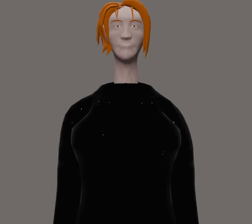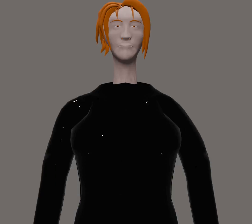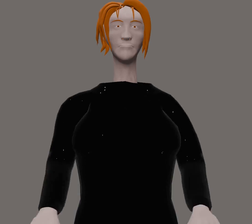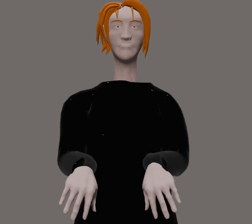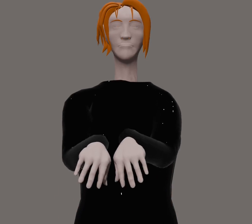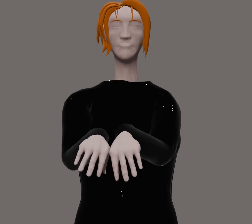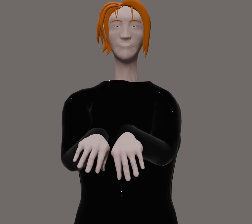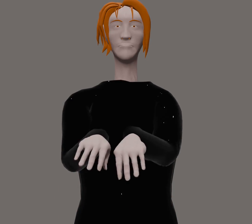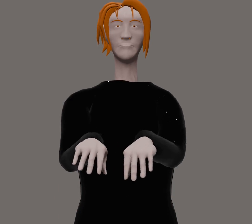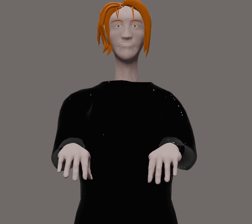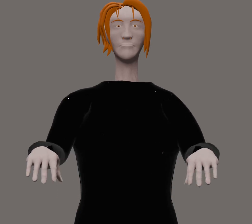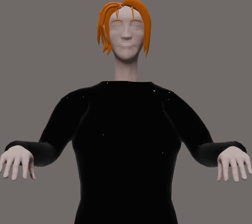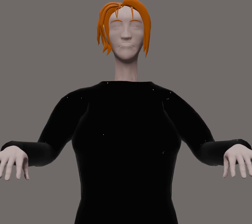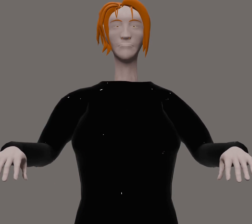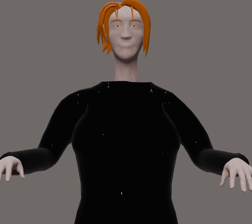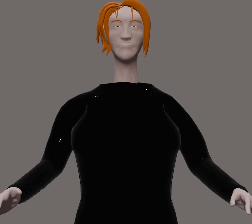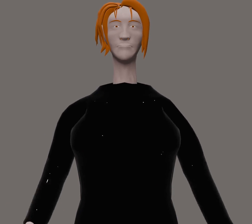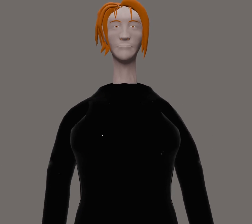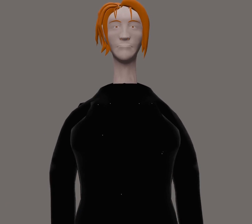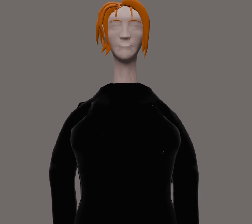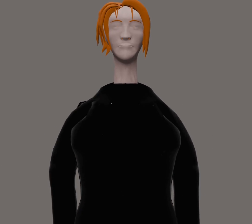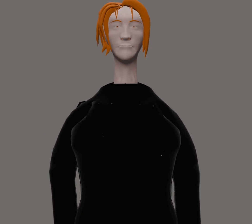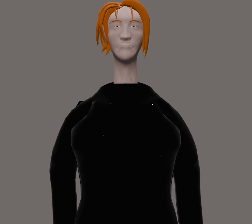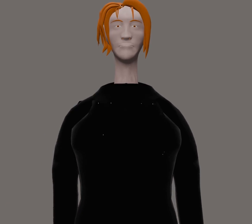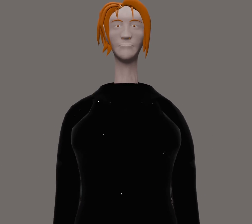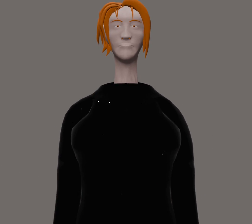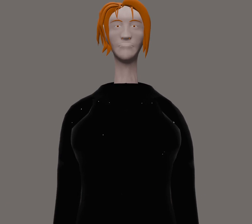Bench